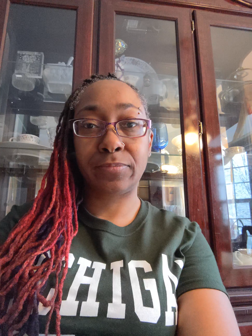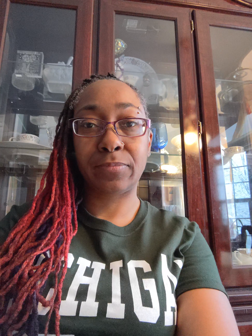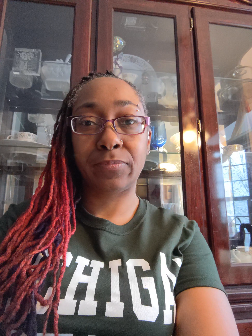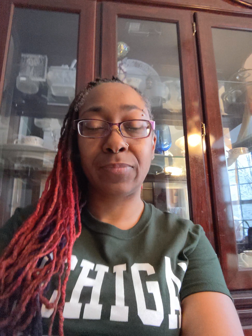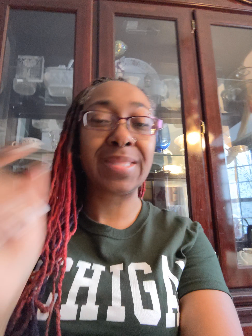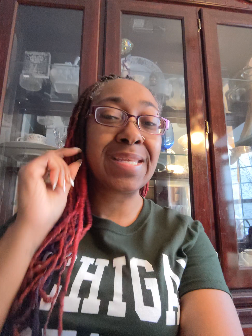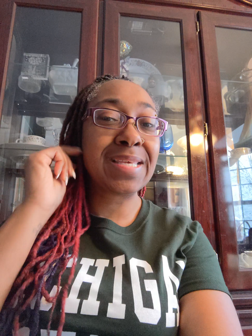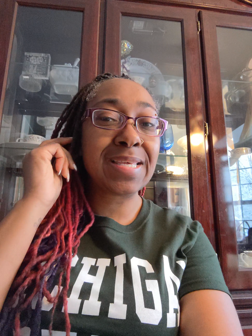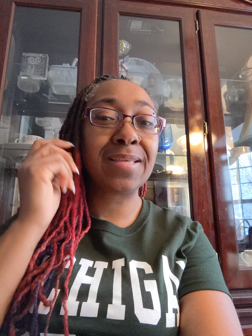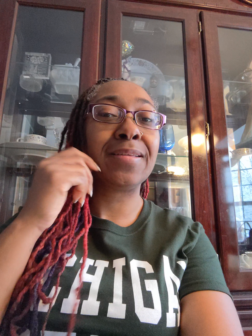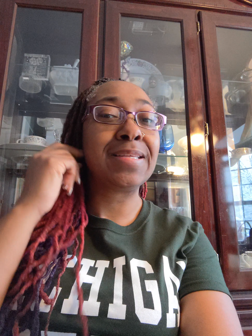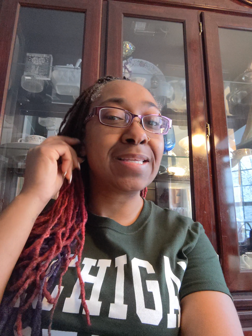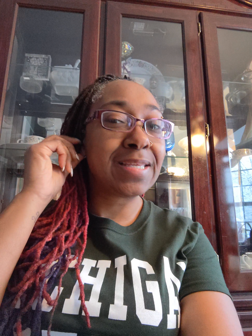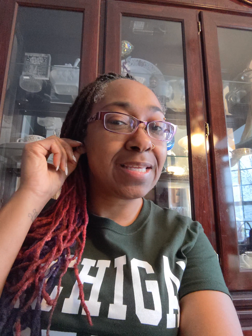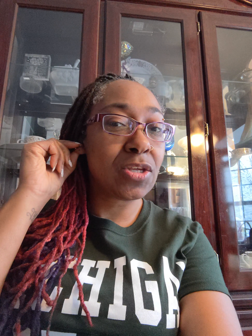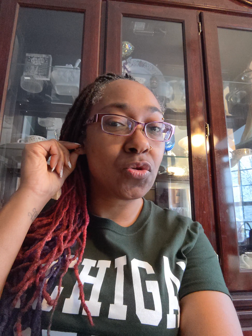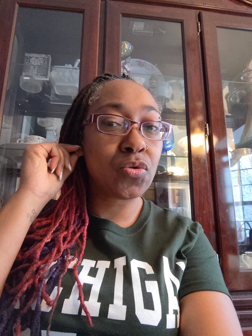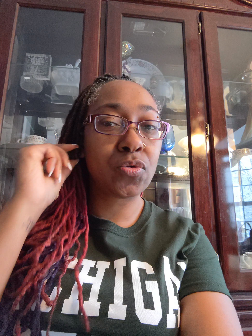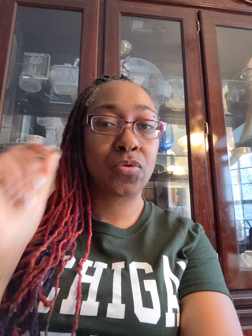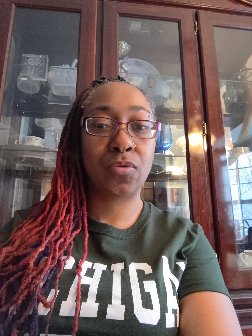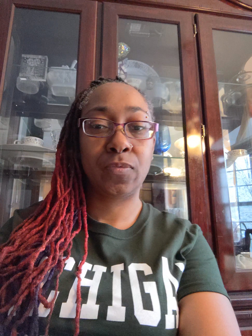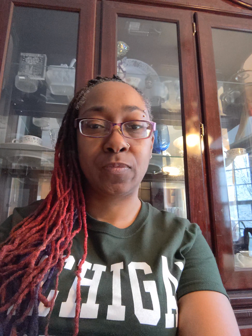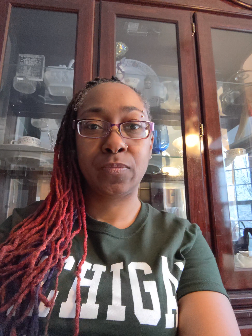ear